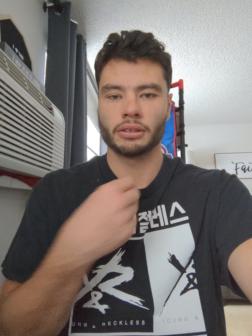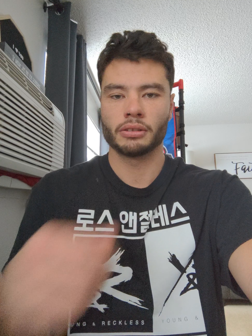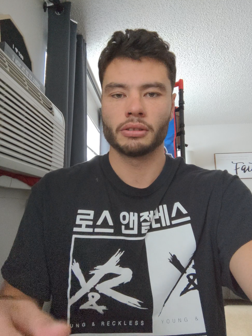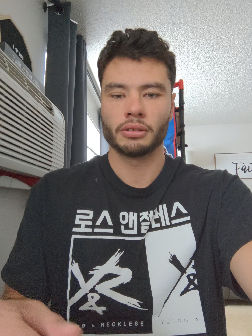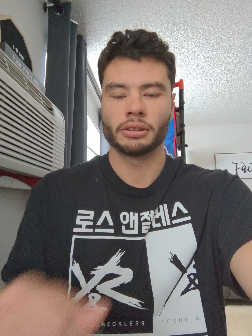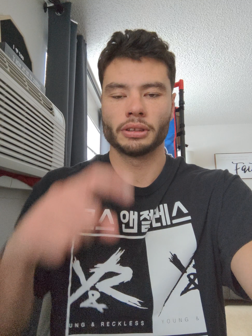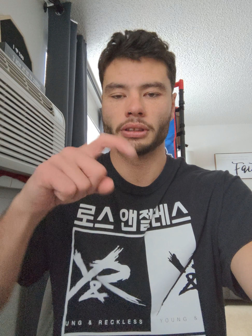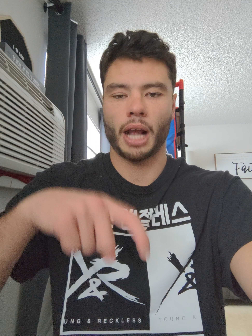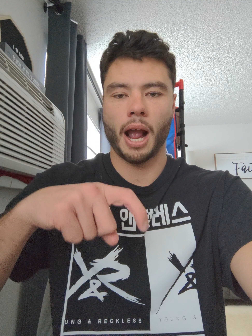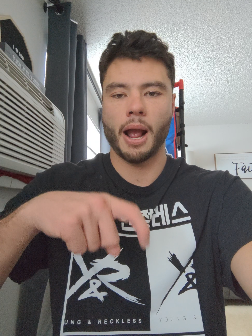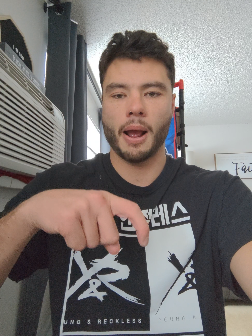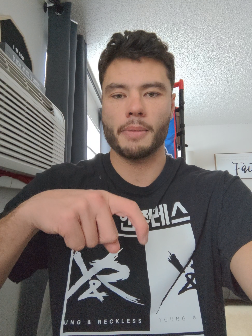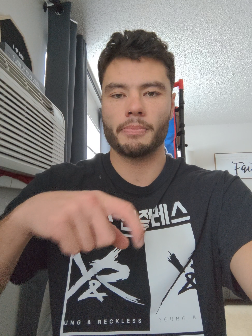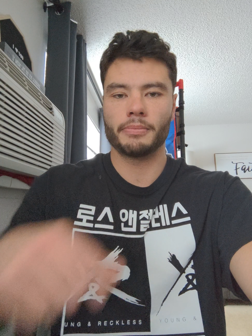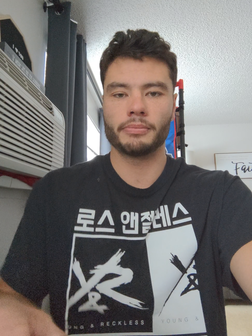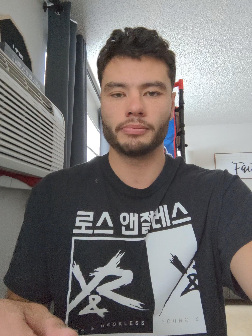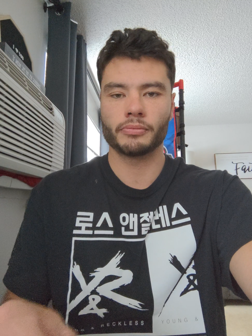time